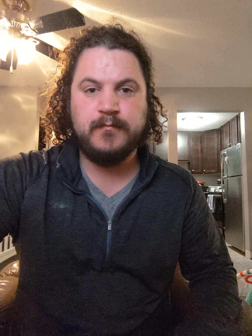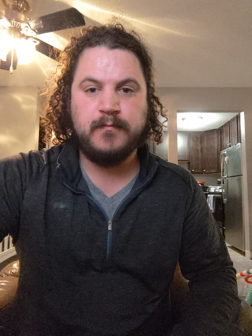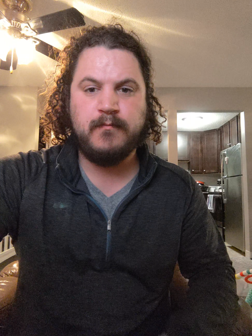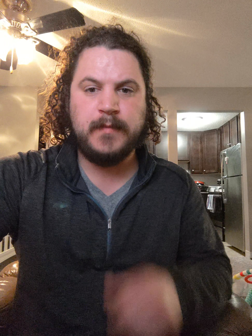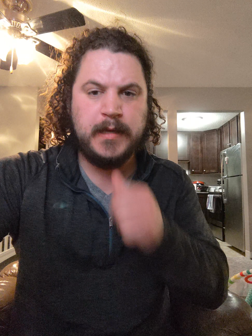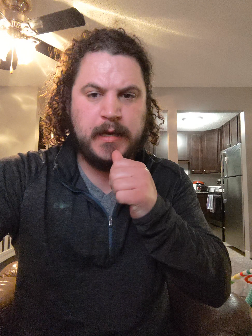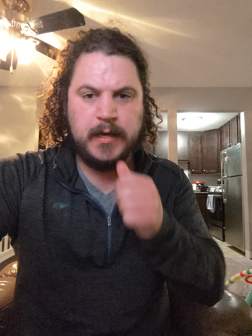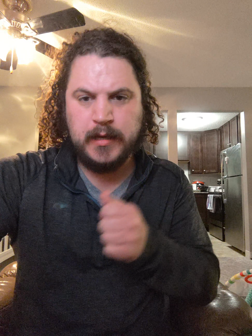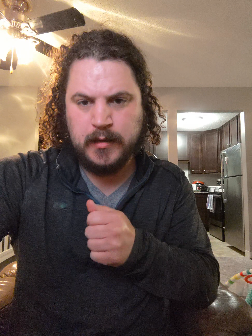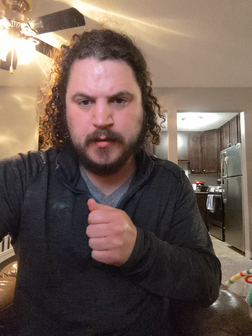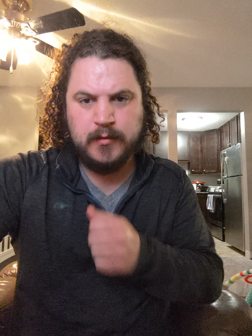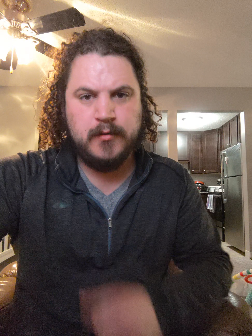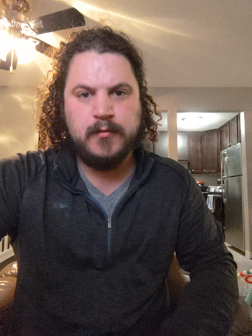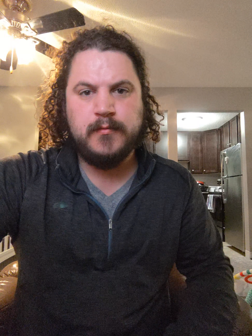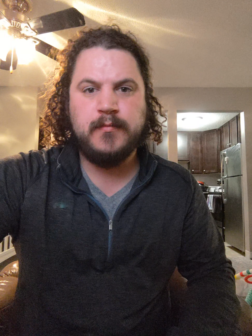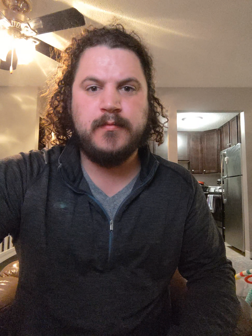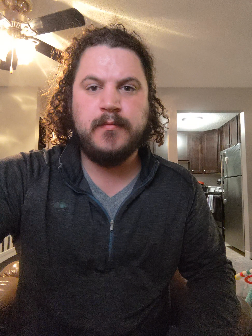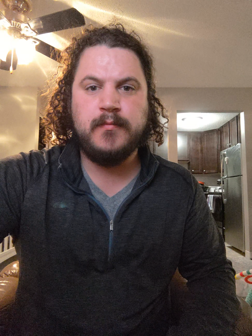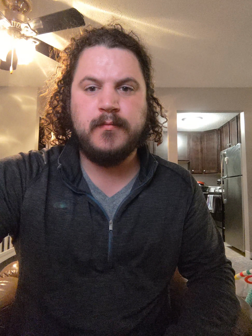hide